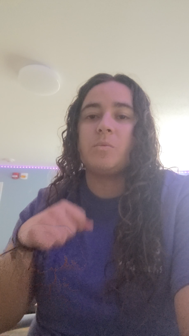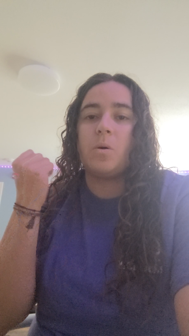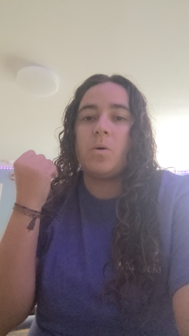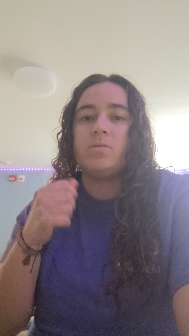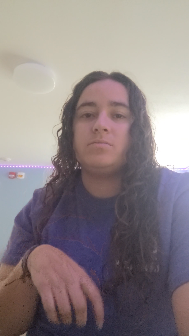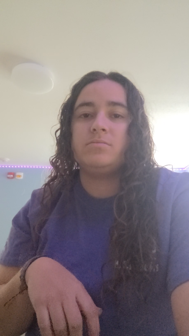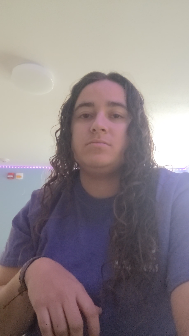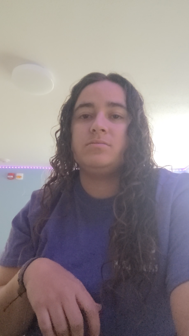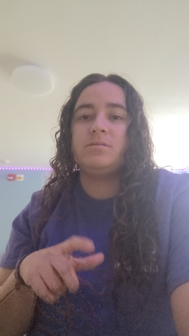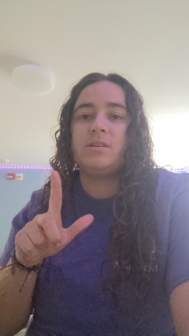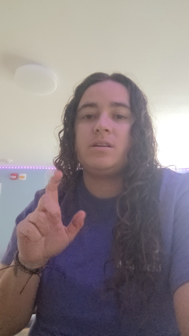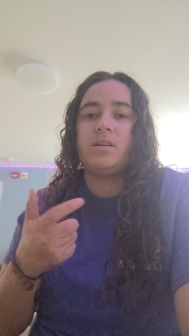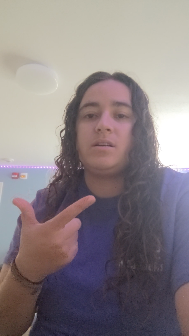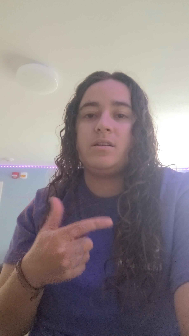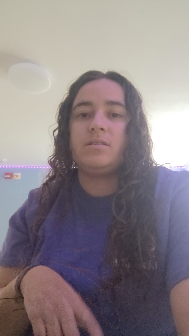leg